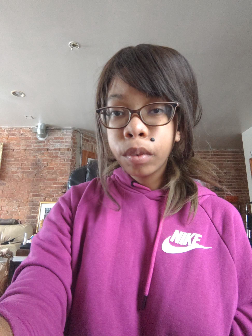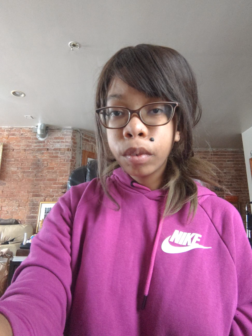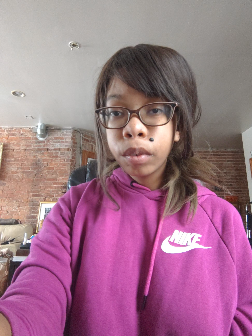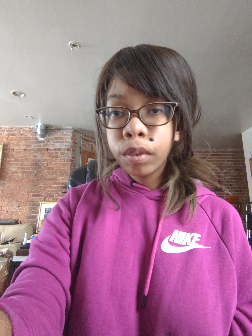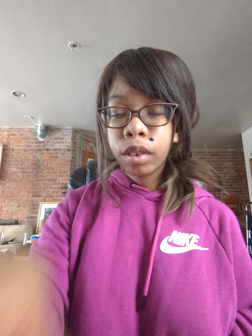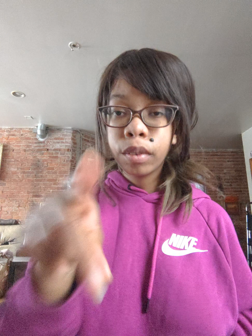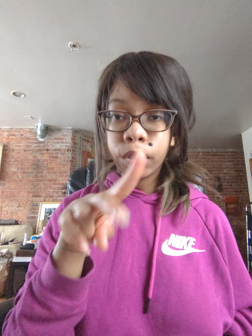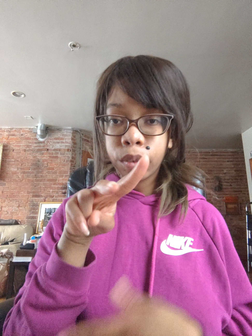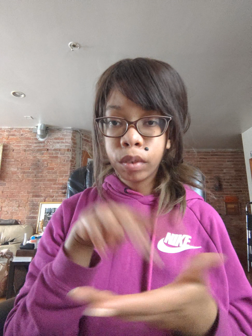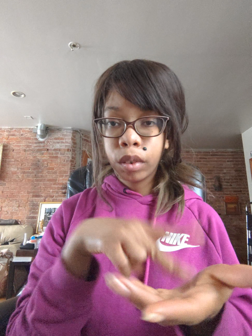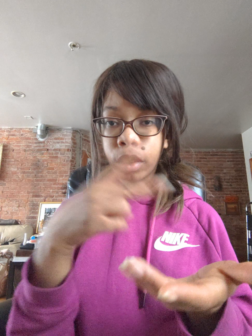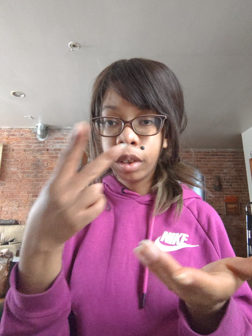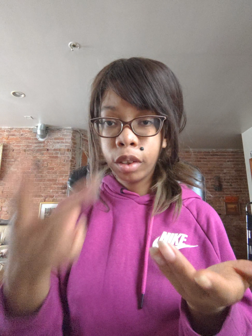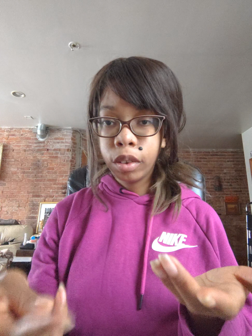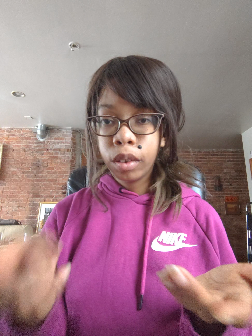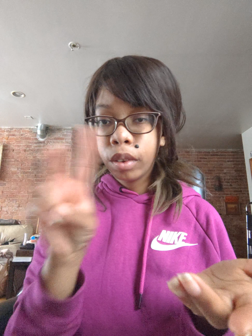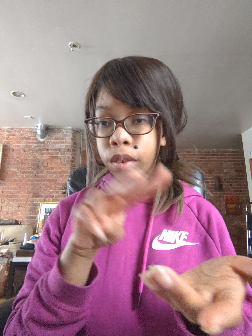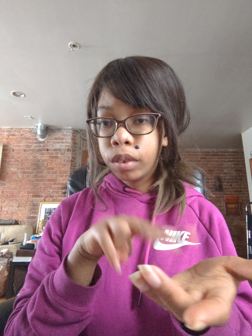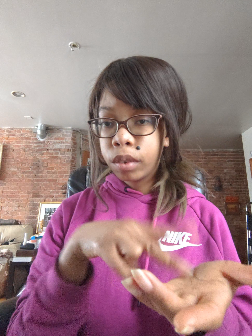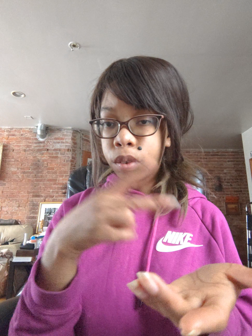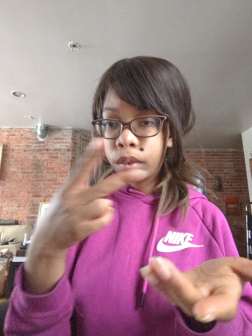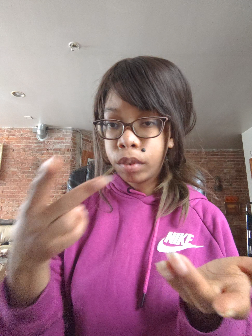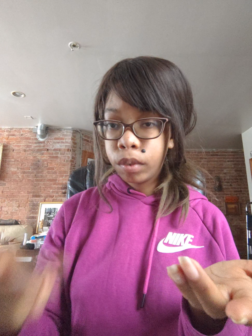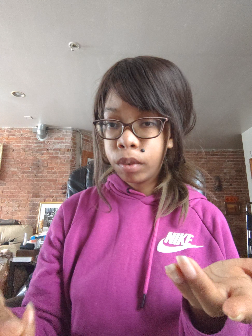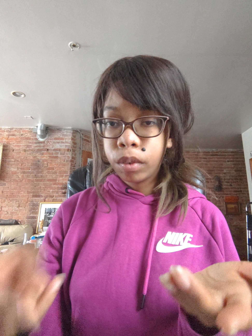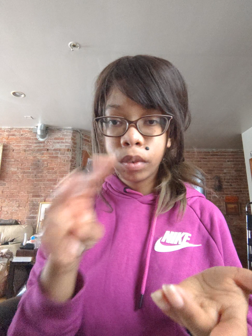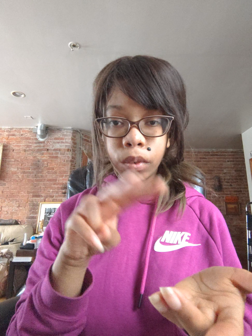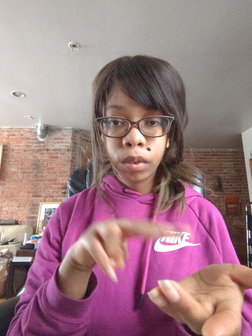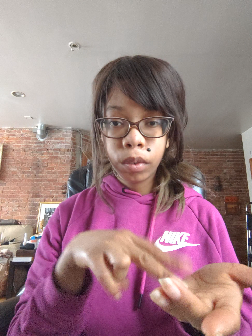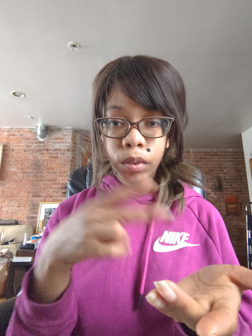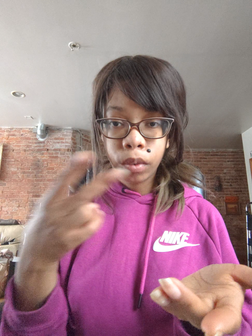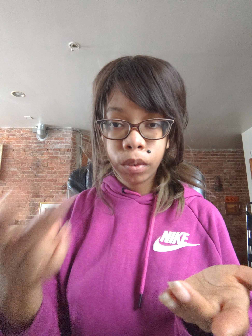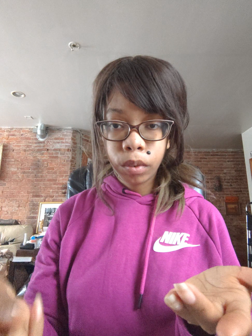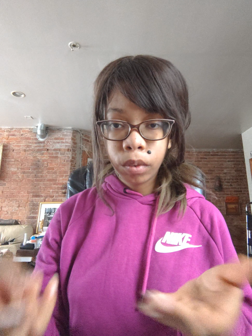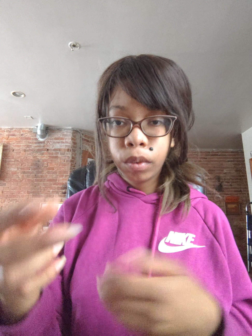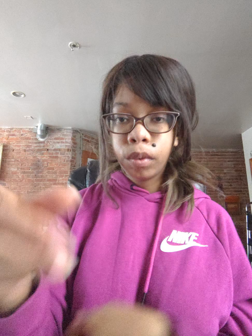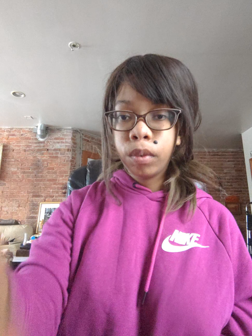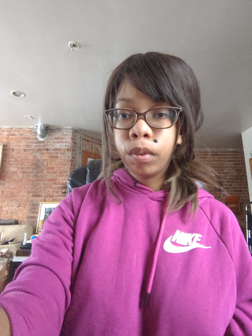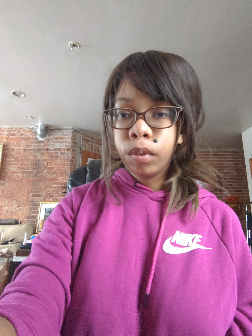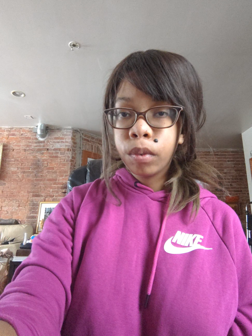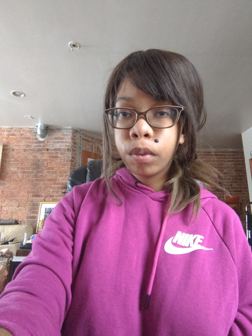fall